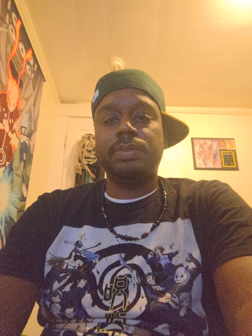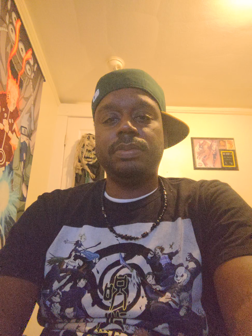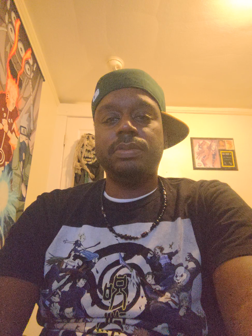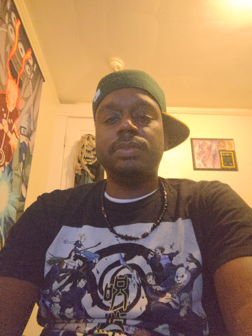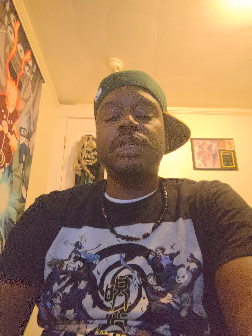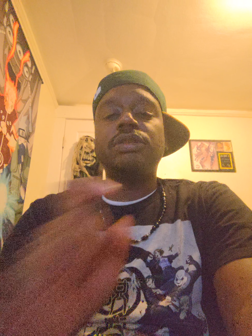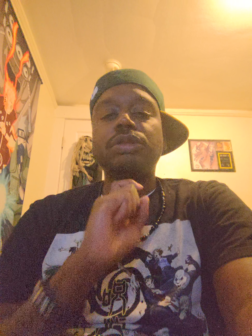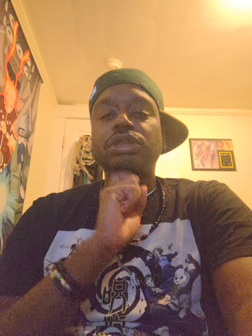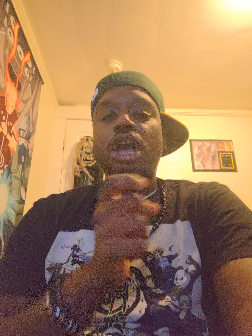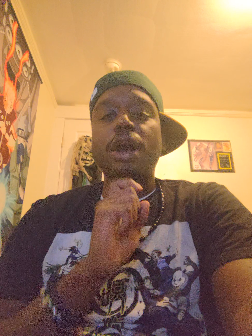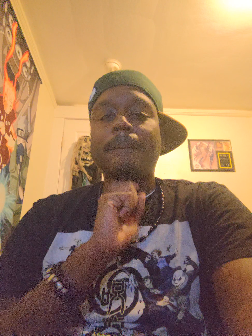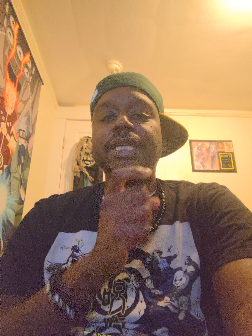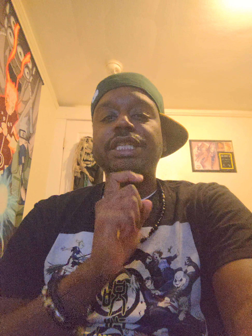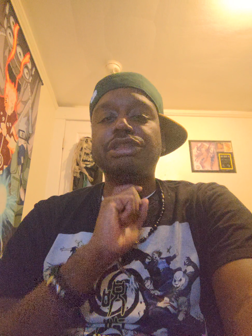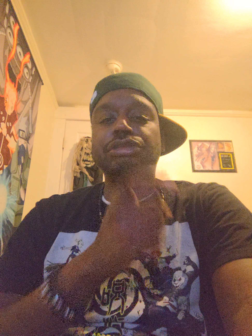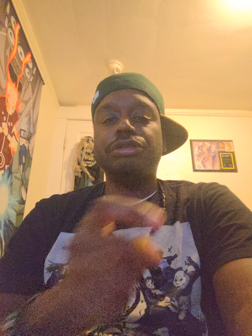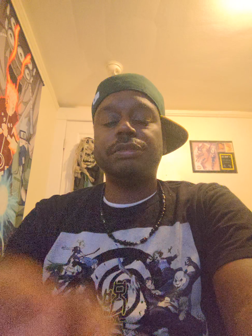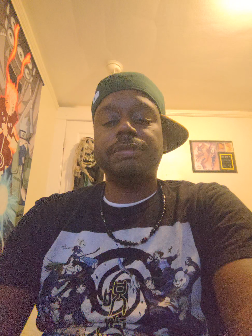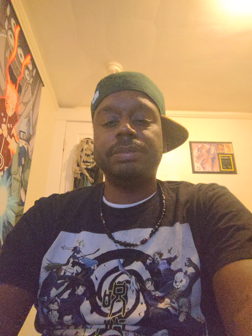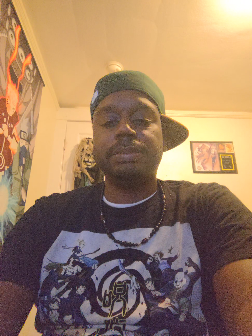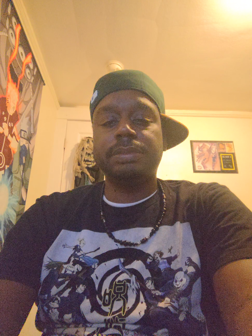garbage